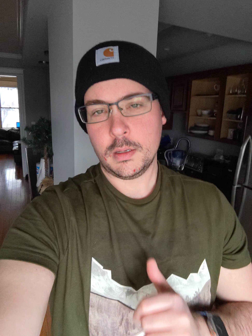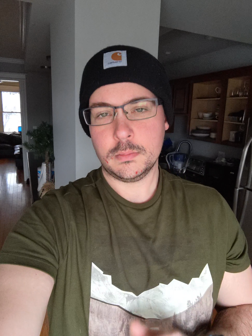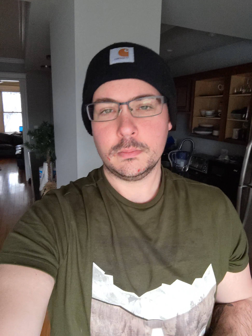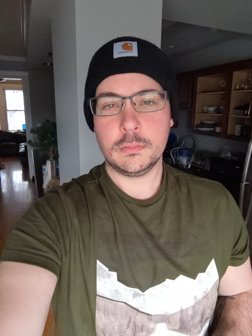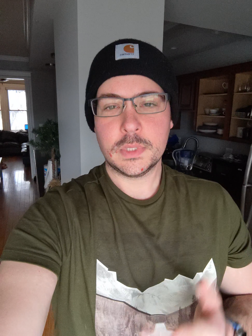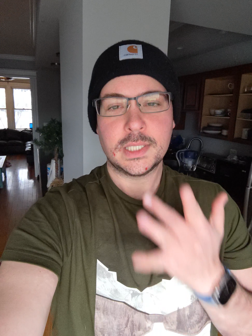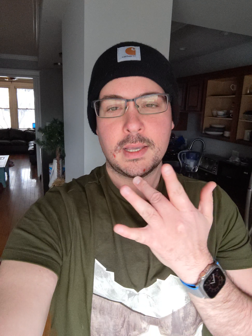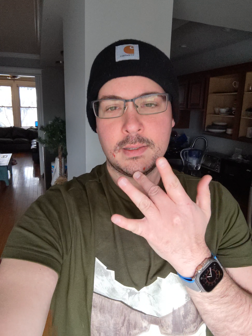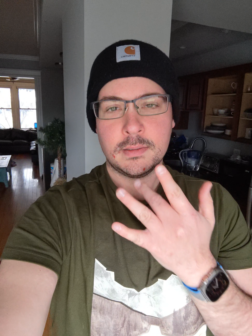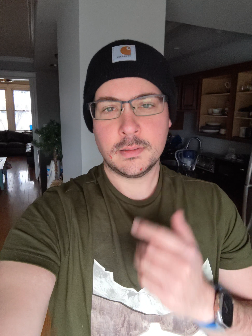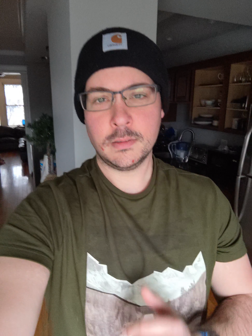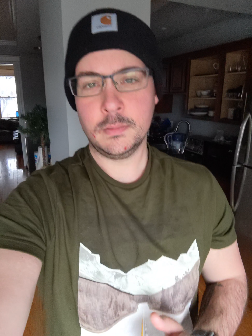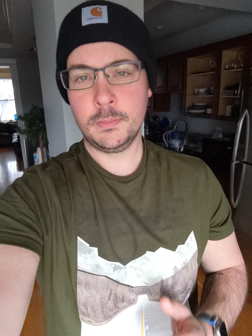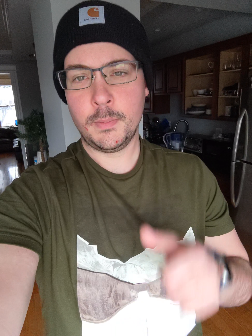taste